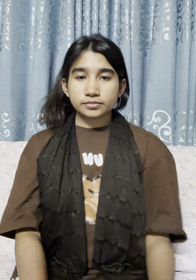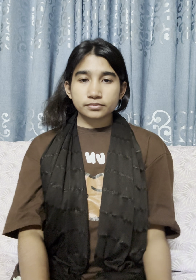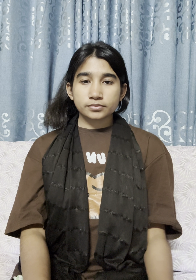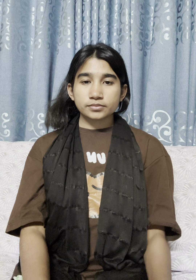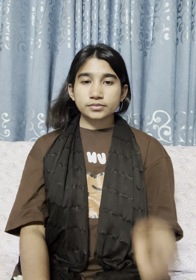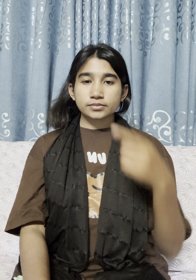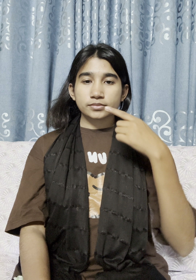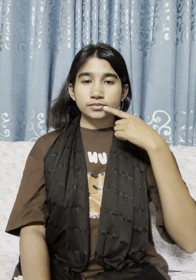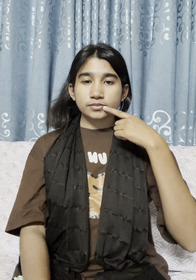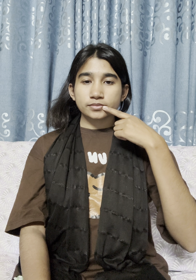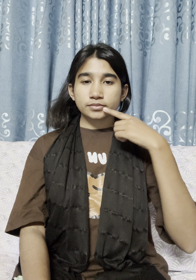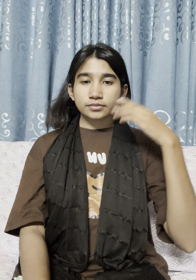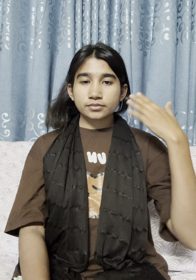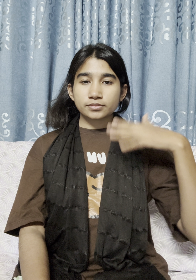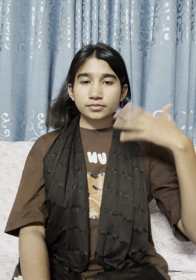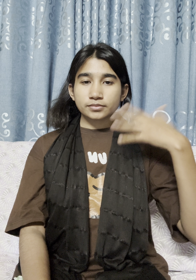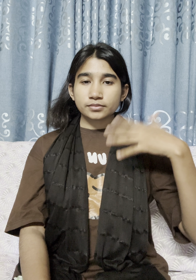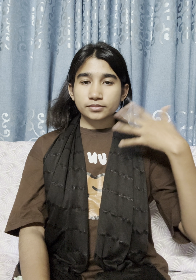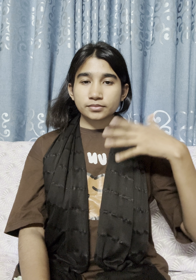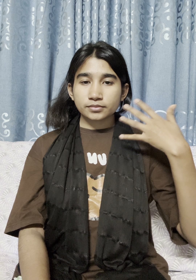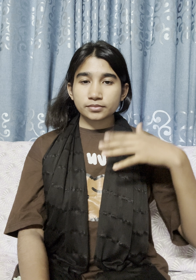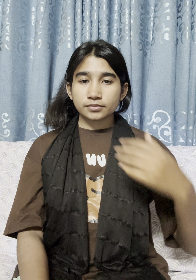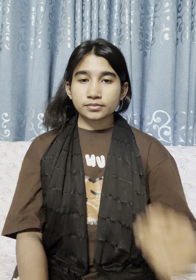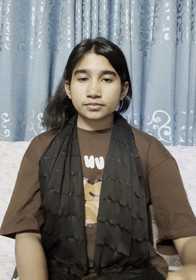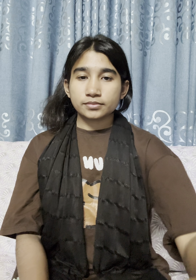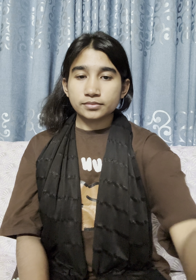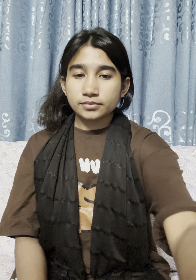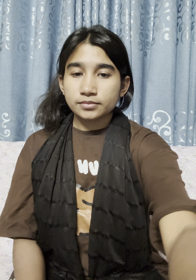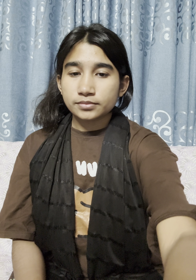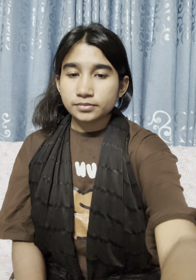ঝাল